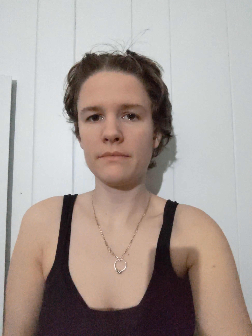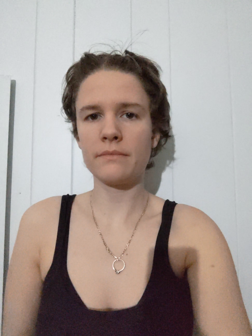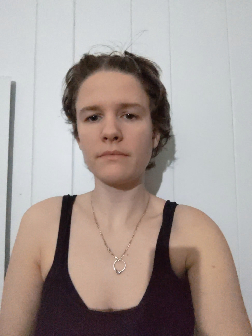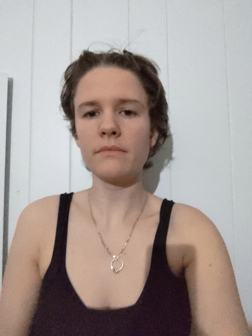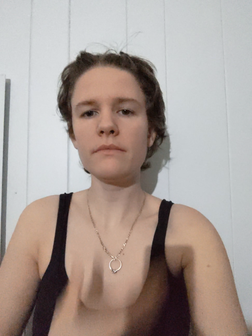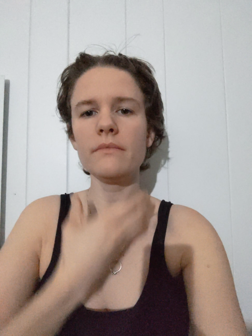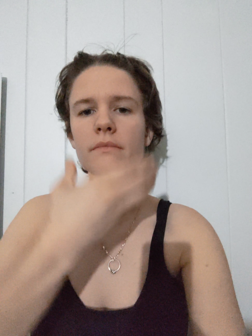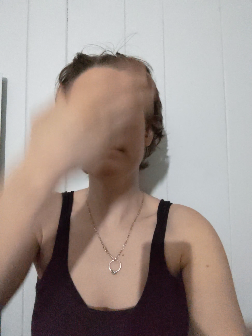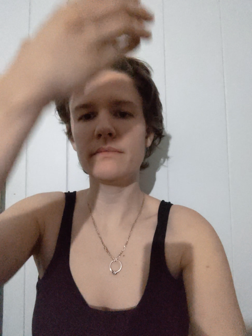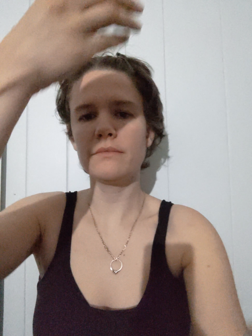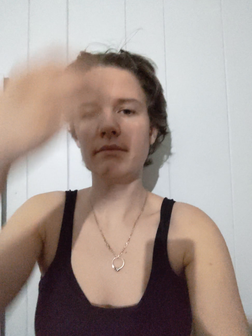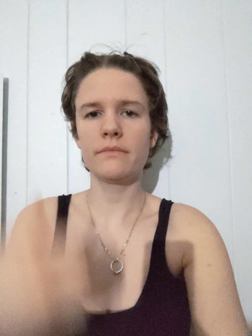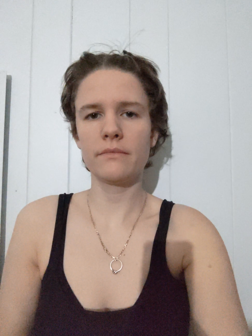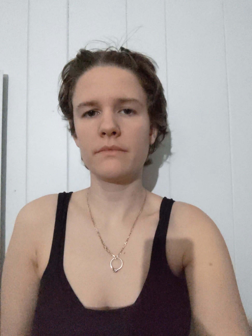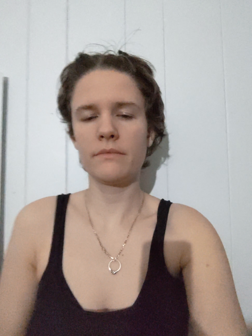giraffe